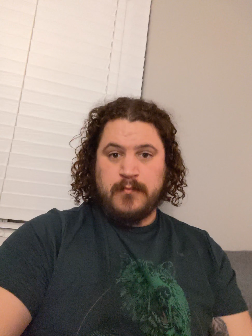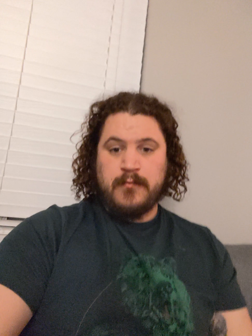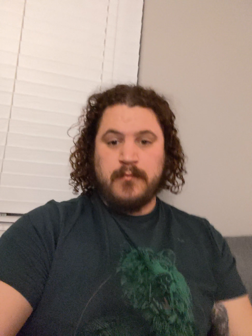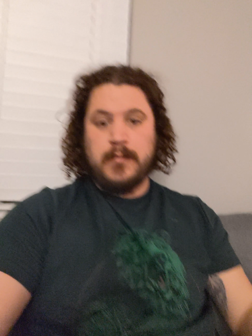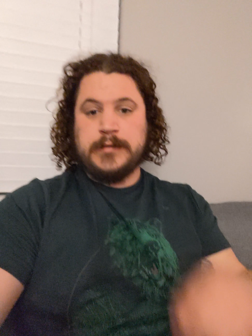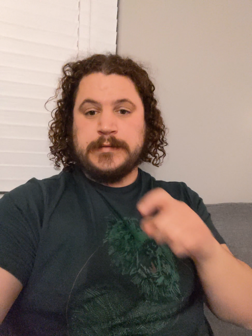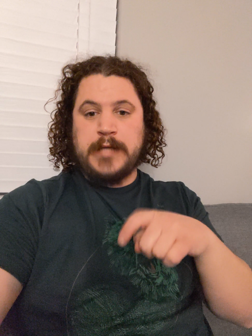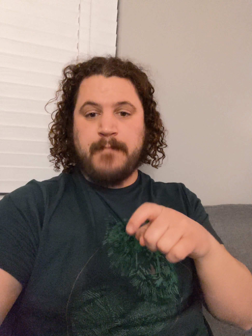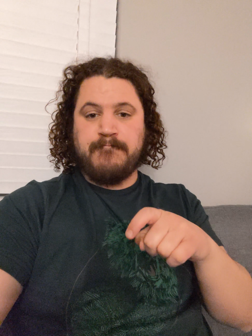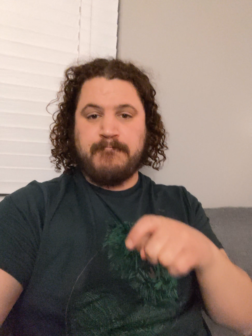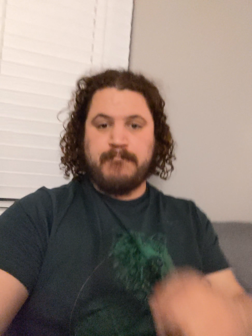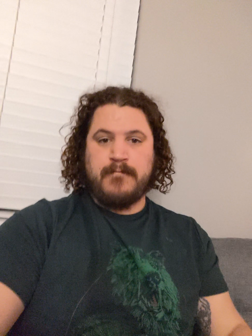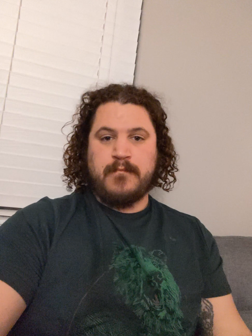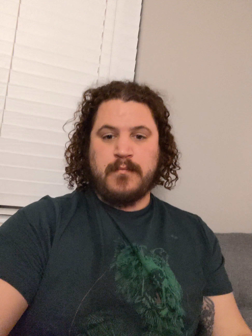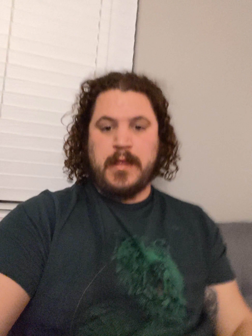time